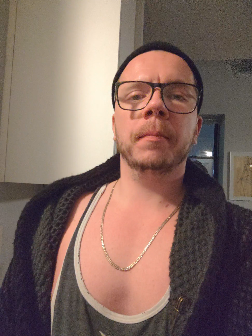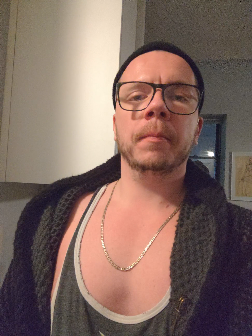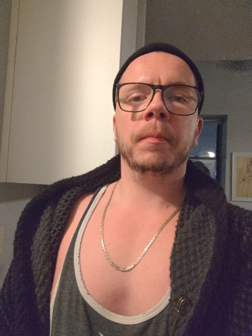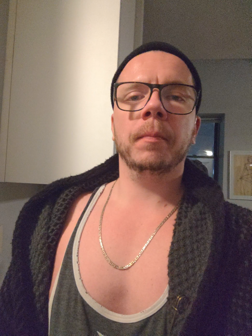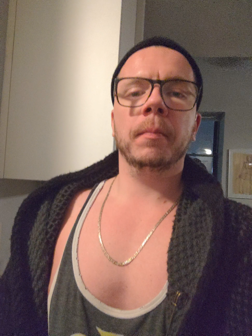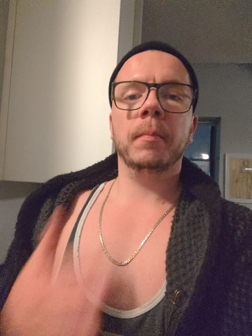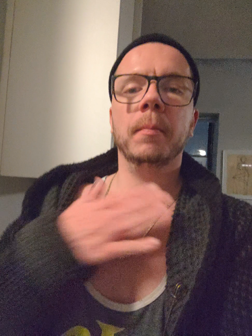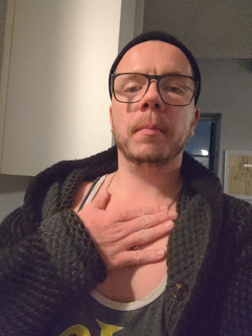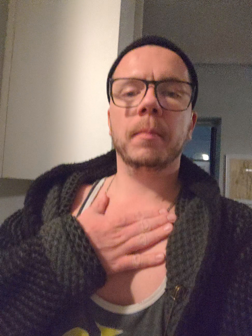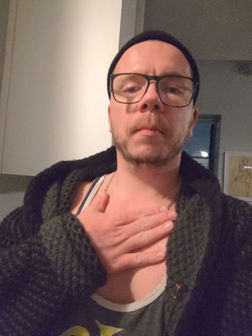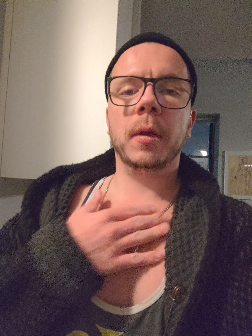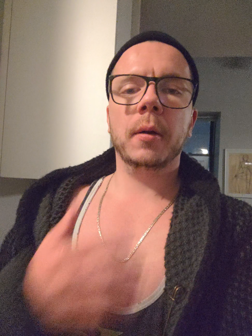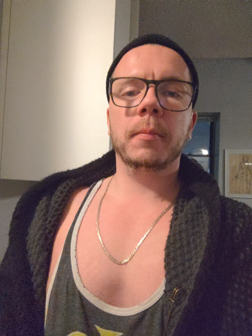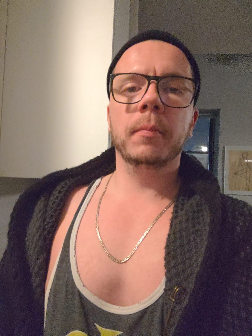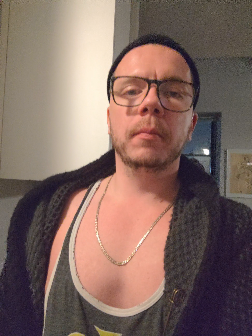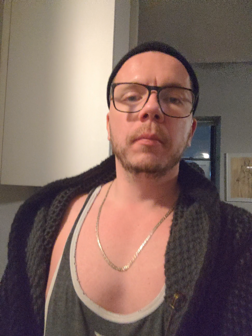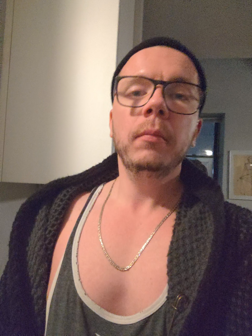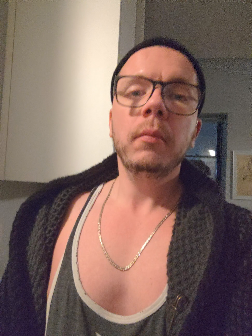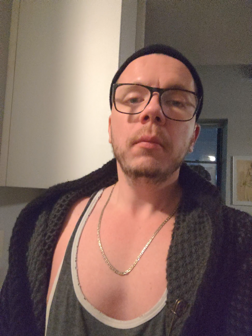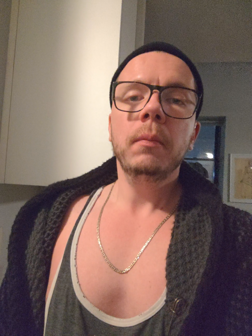my